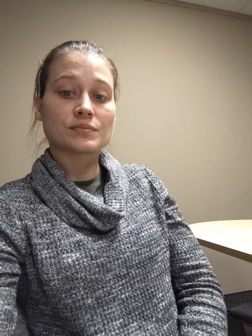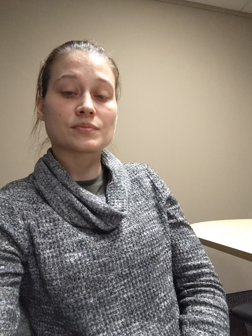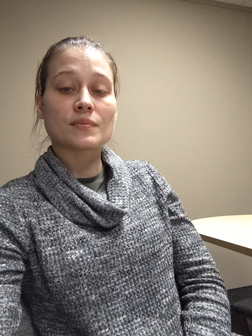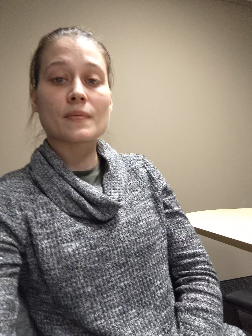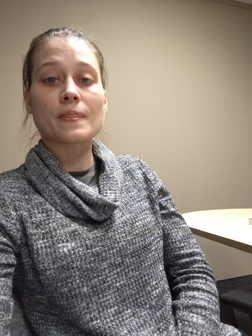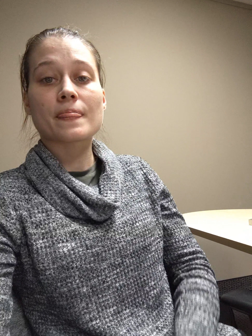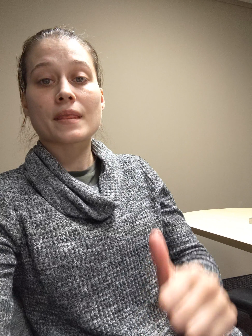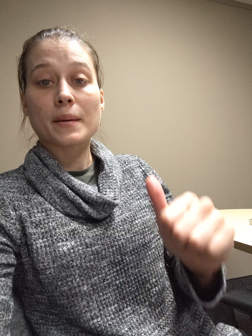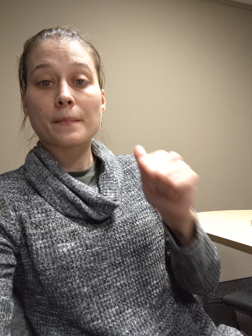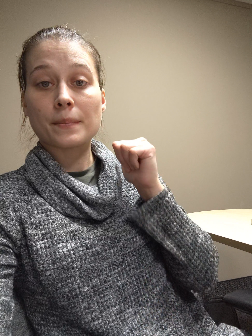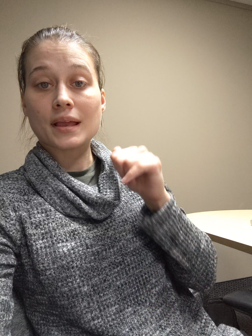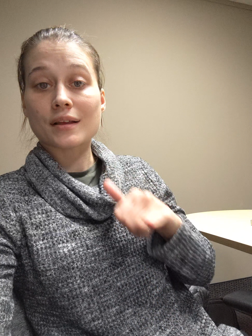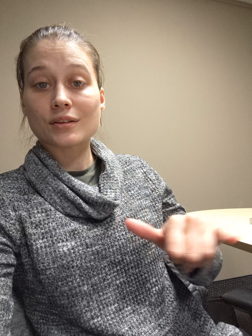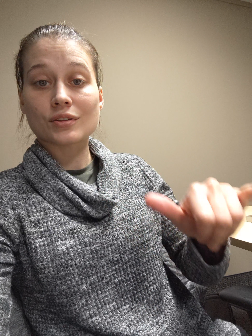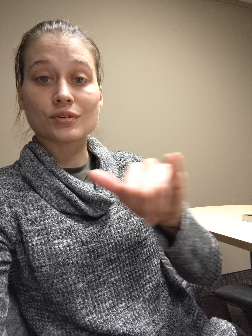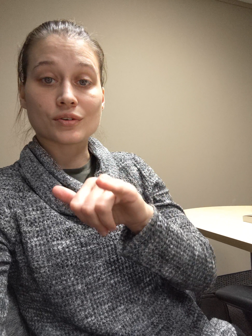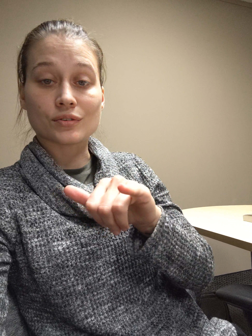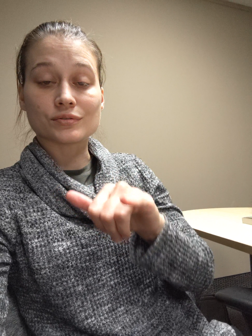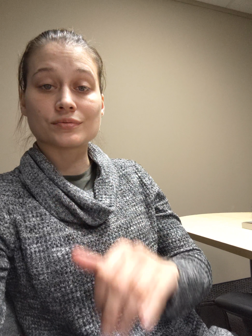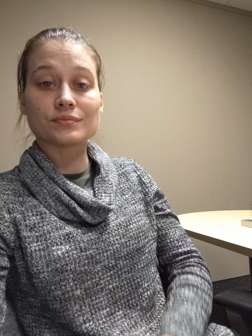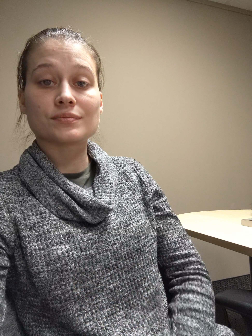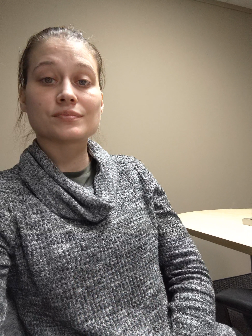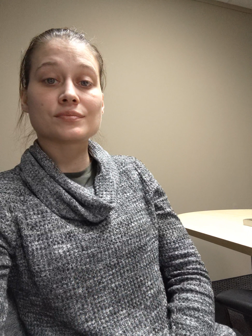backyard